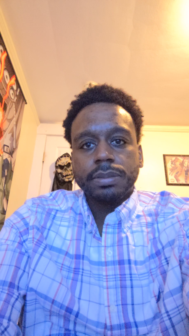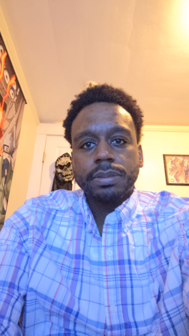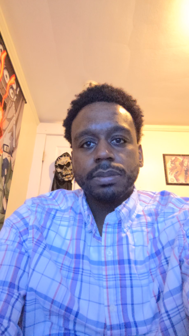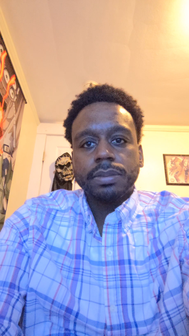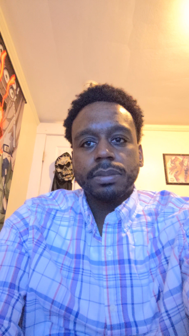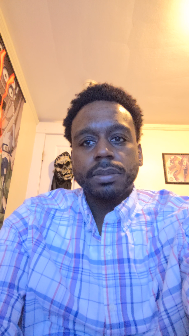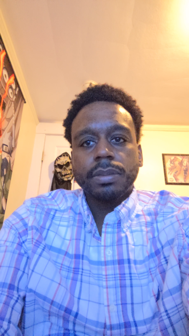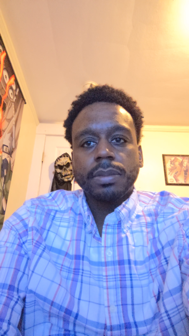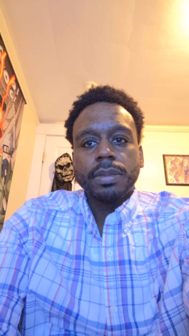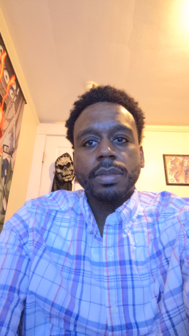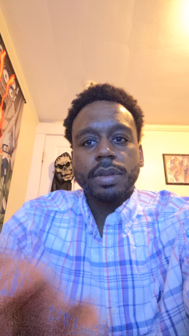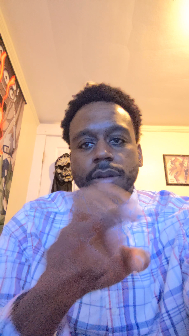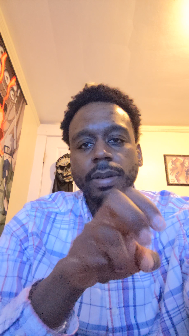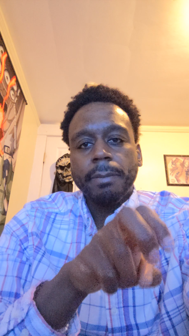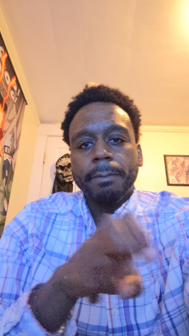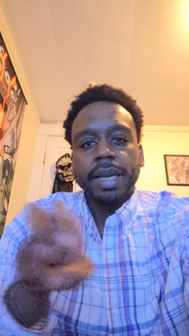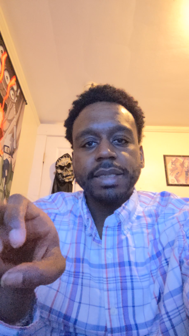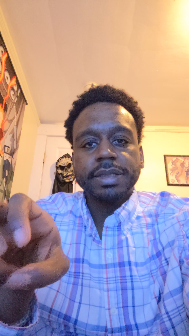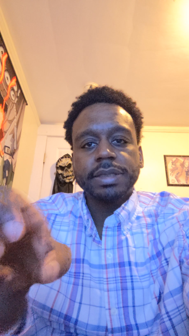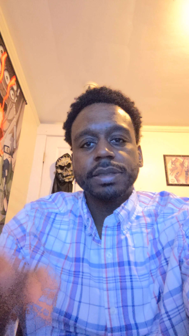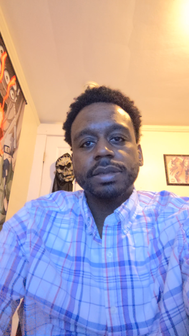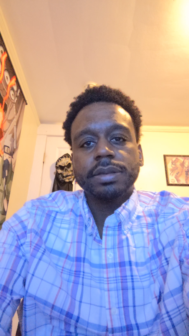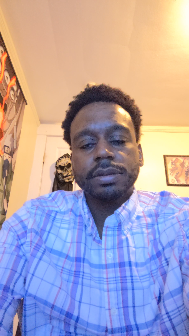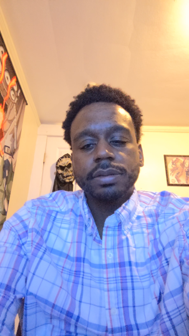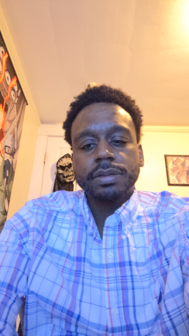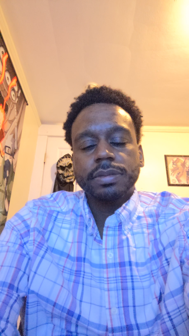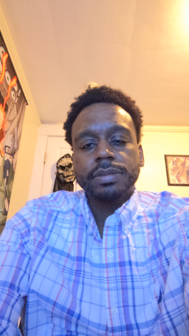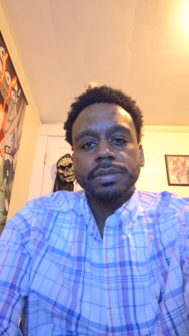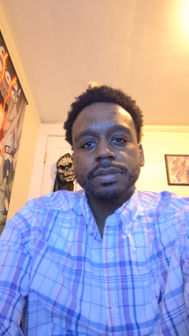bench